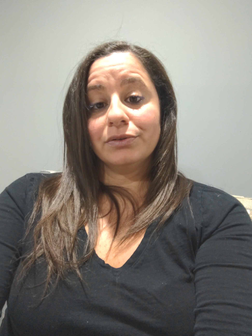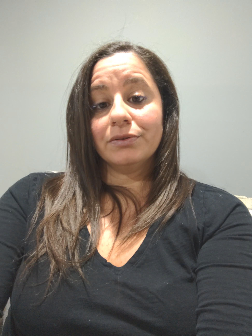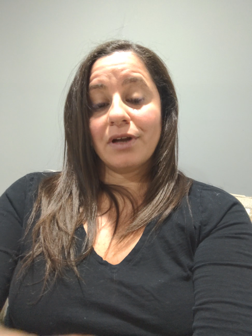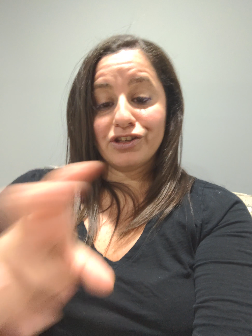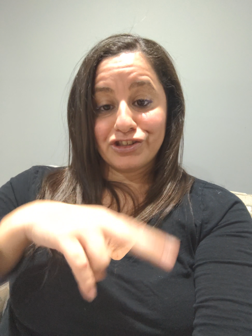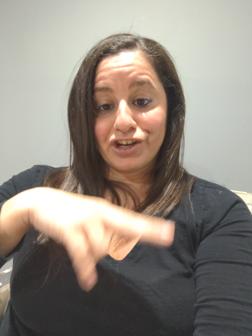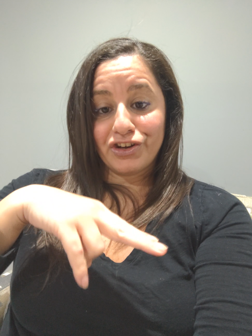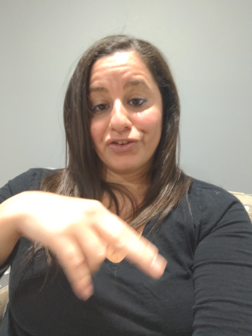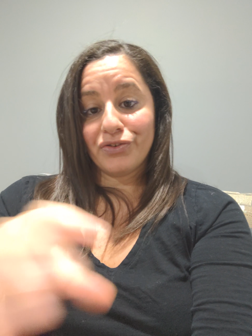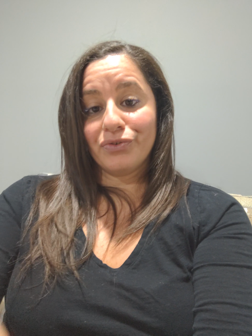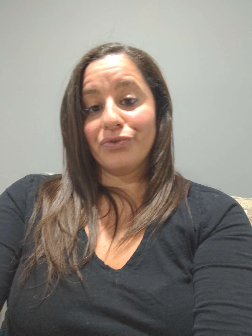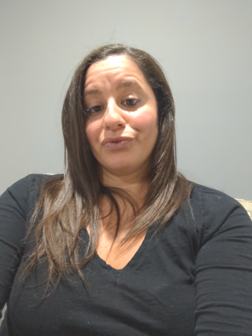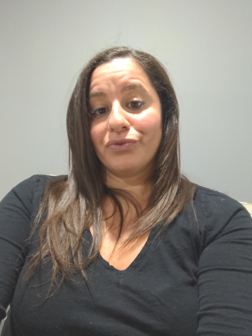chair